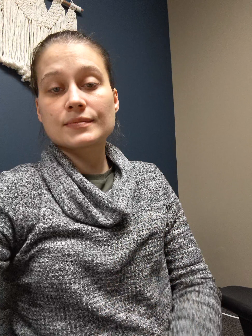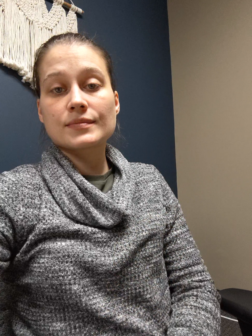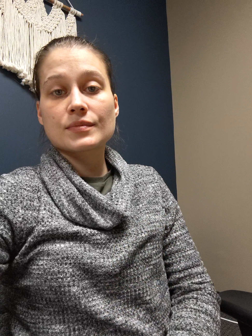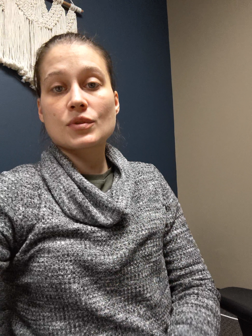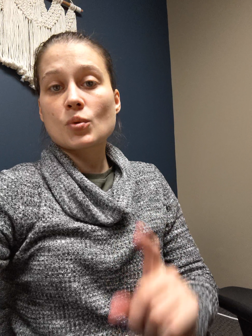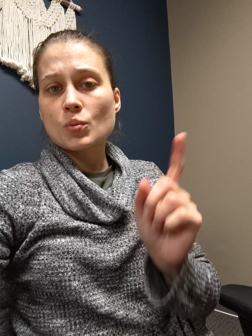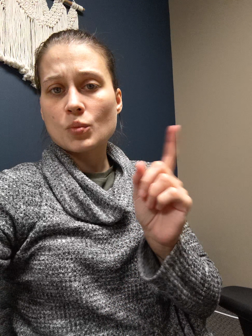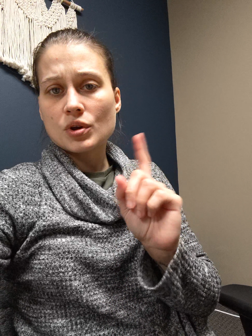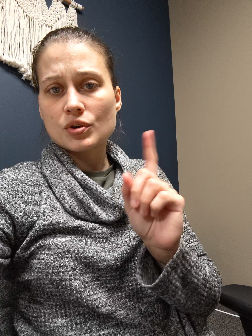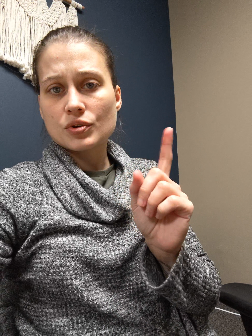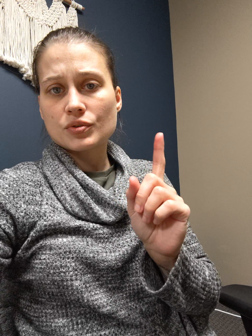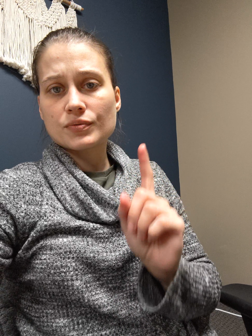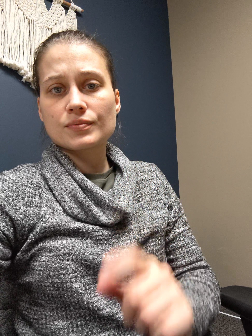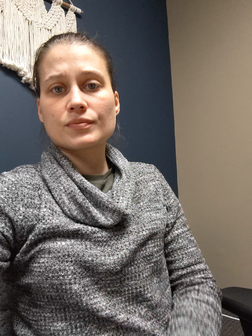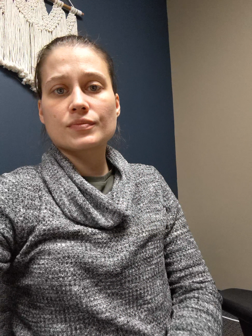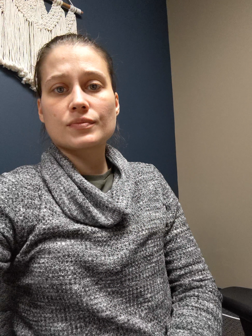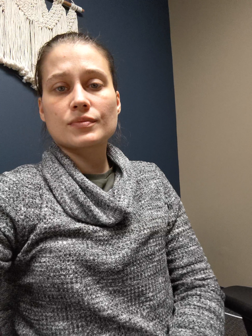where